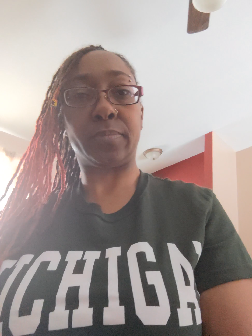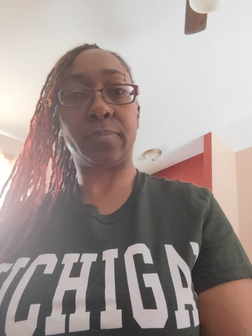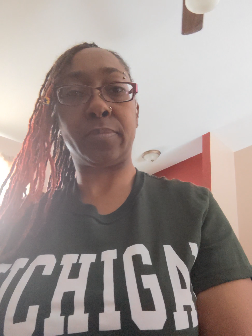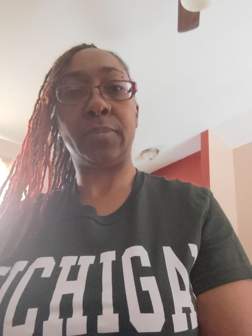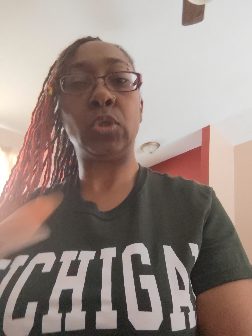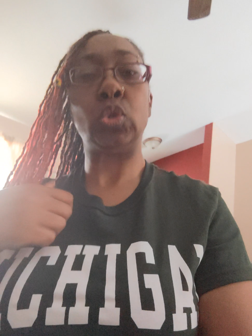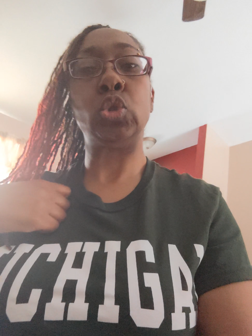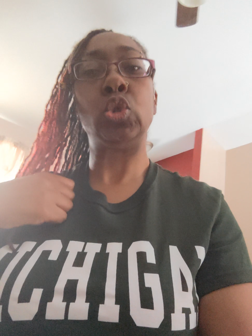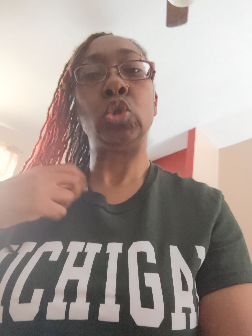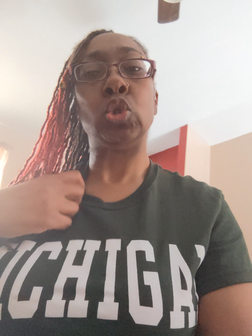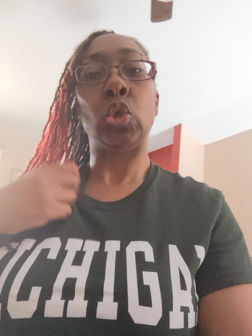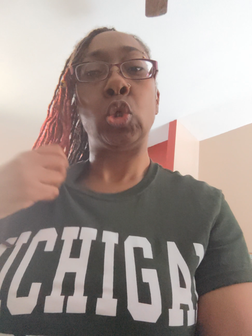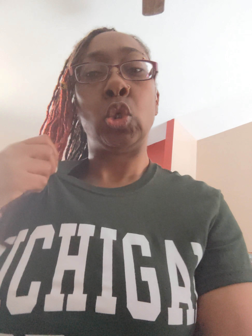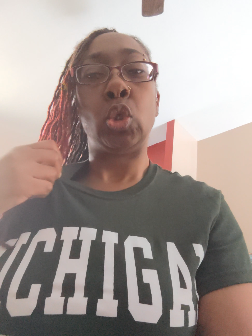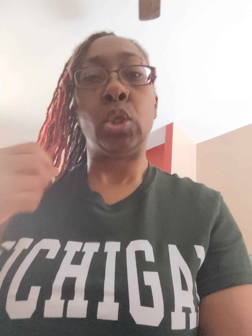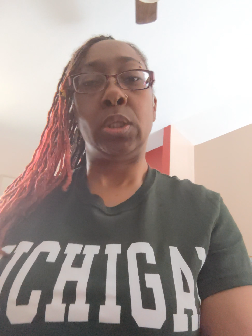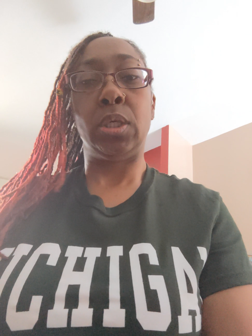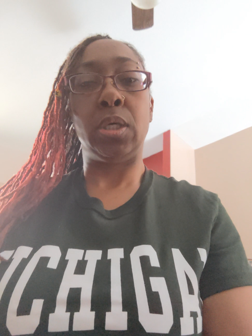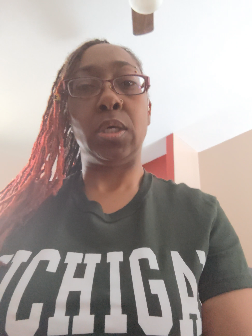shirt